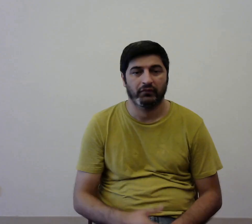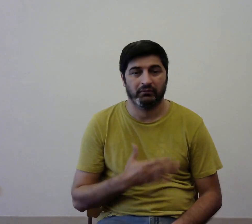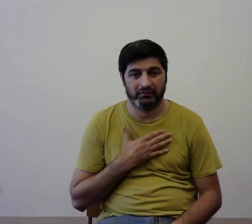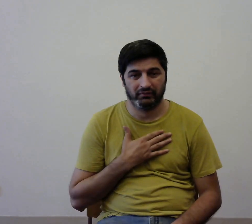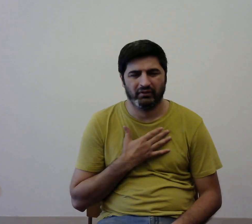mən